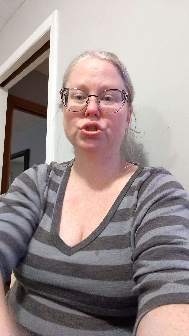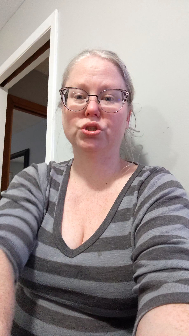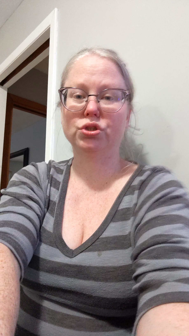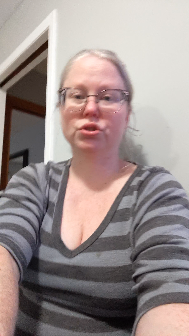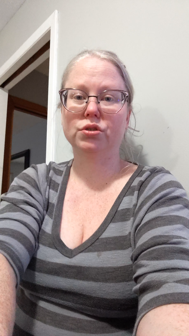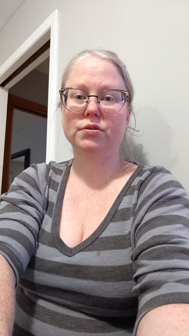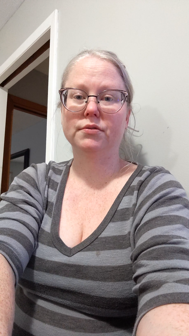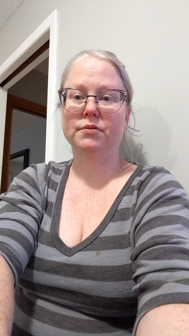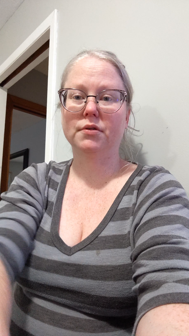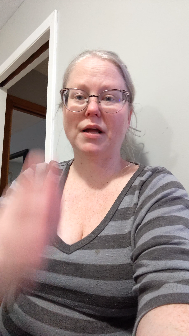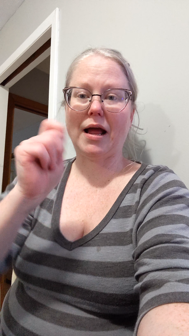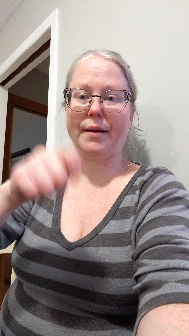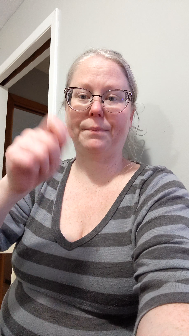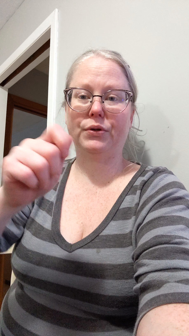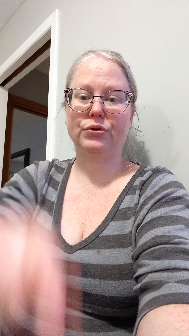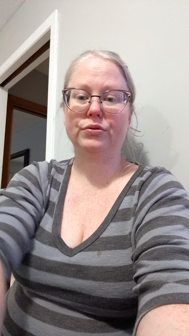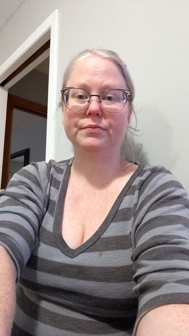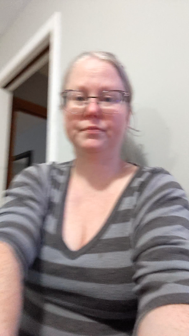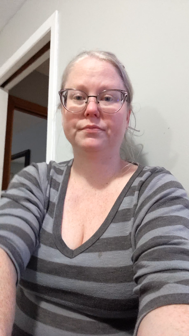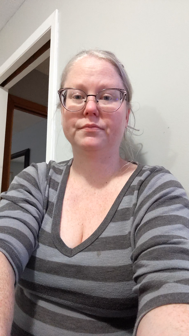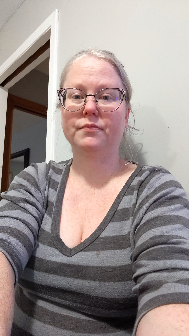hammer